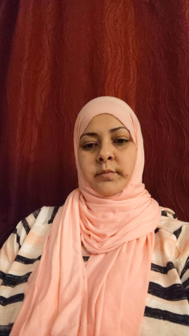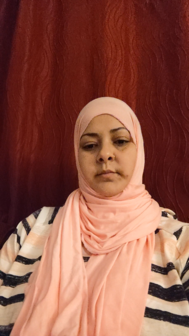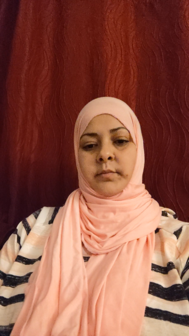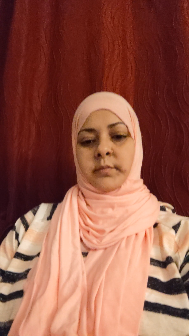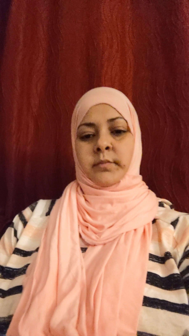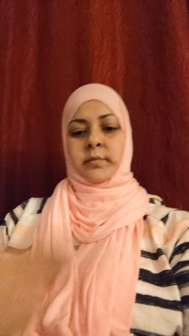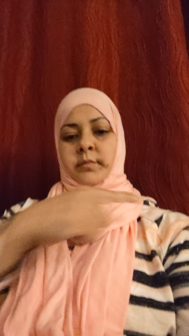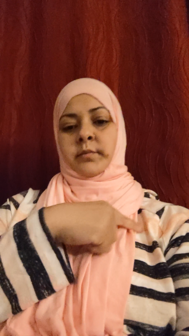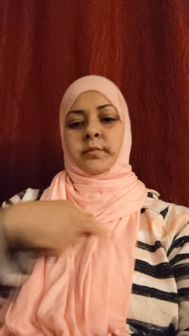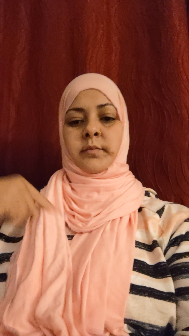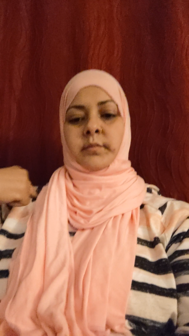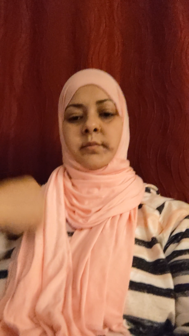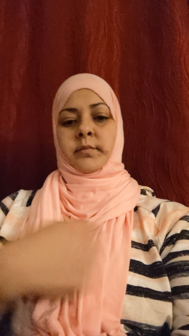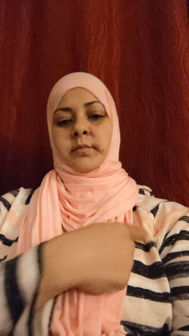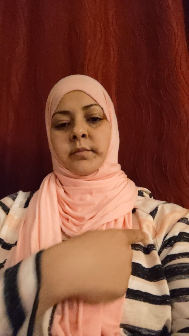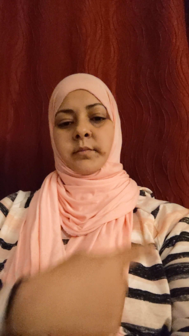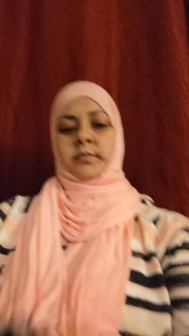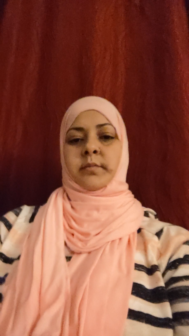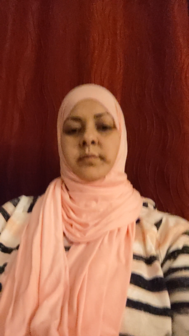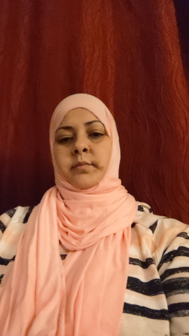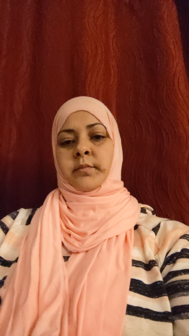bib